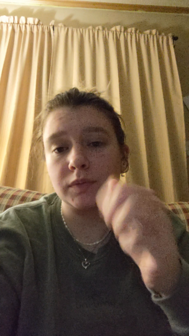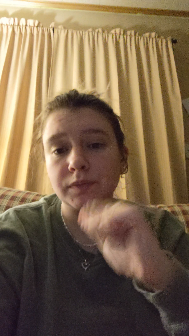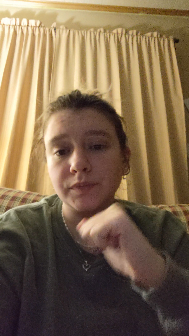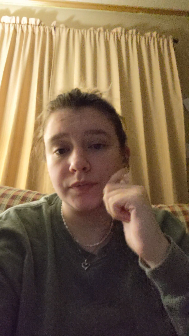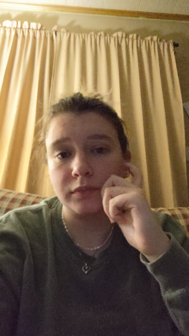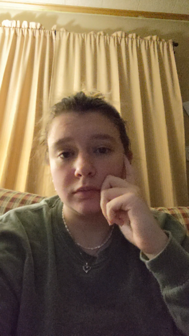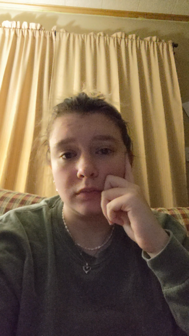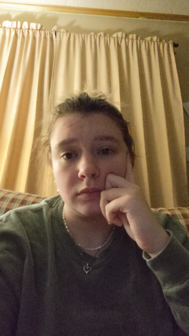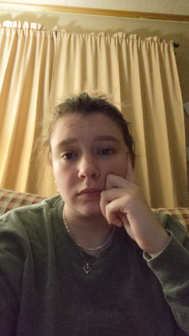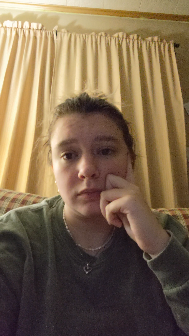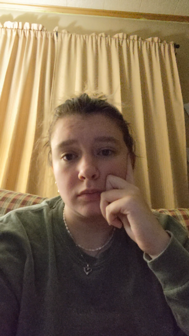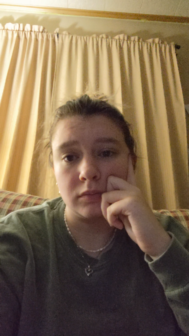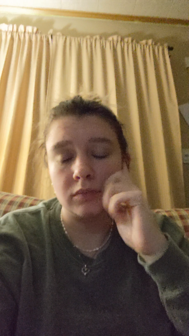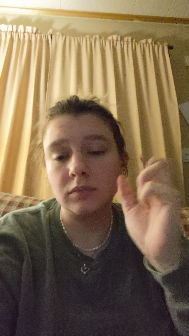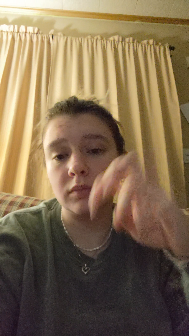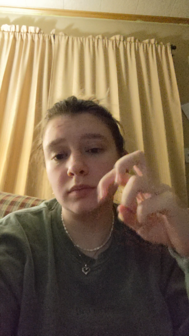potato